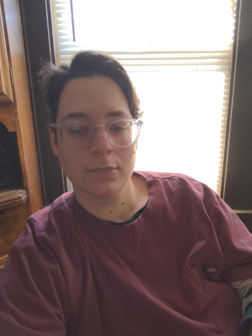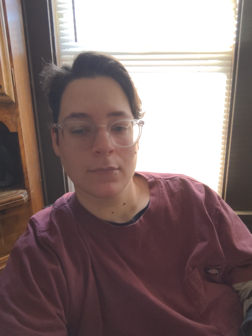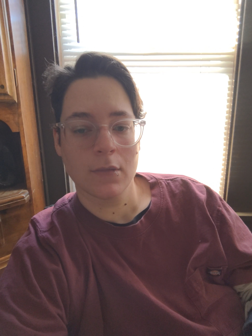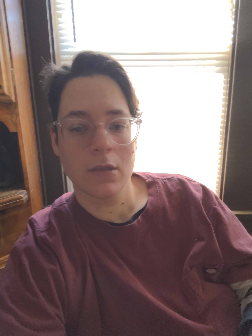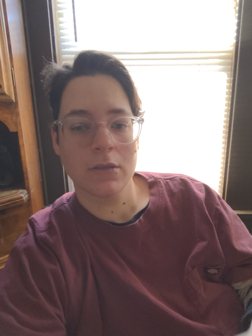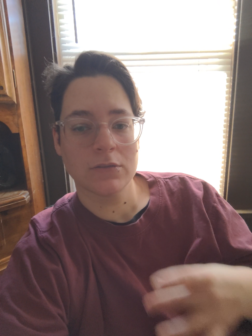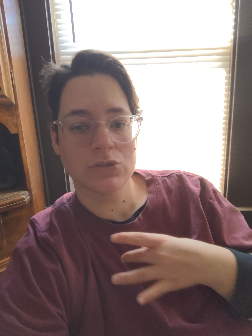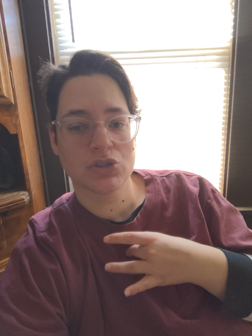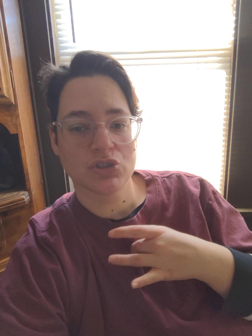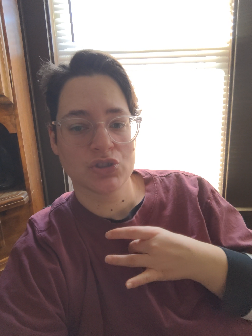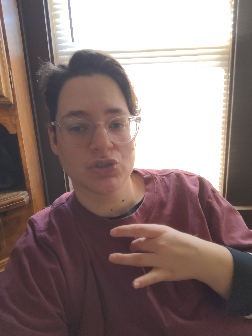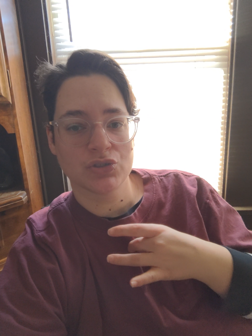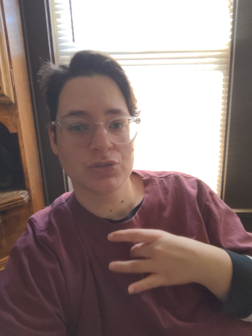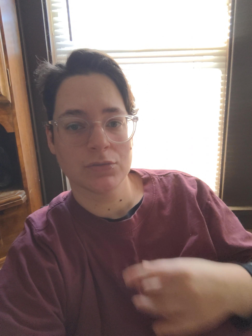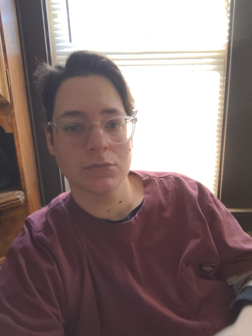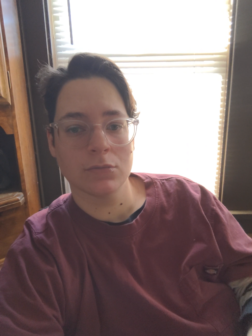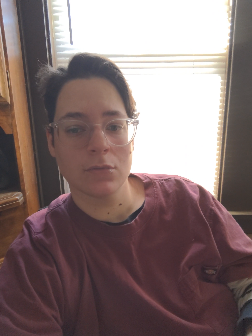shirt